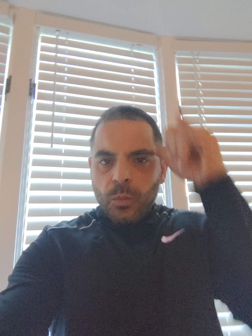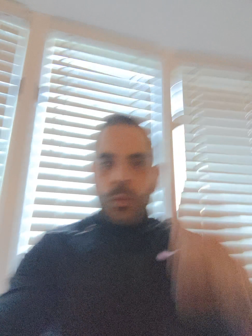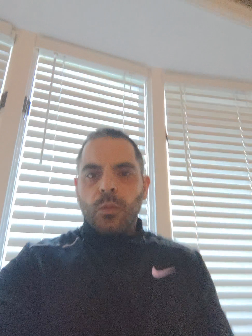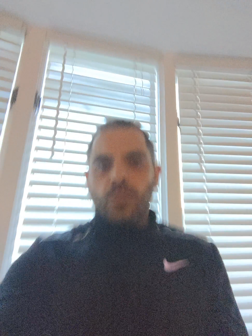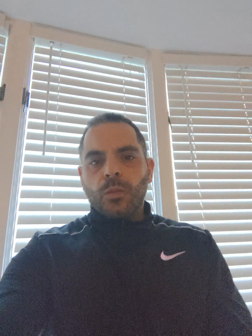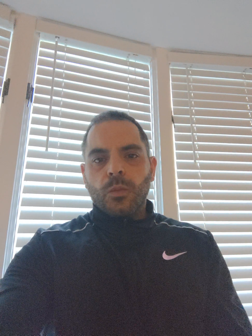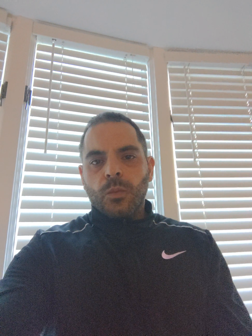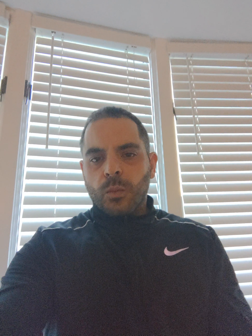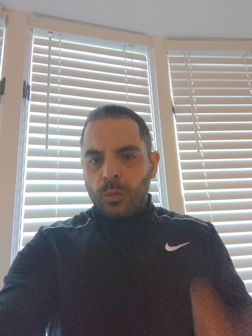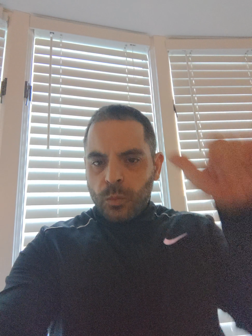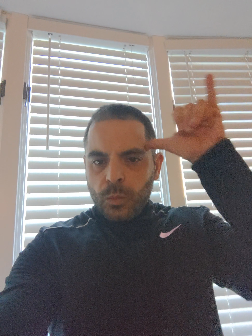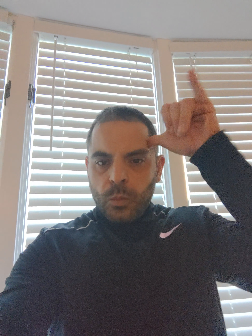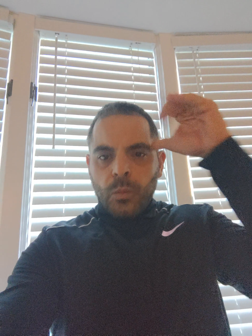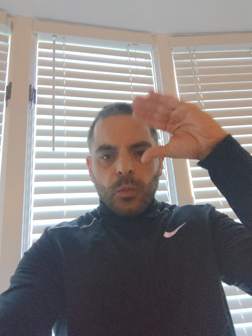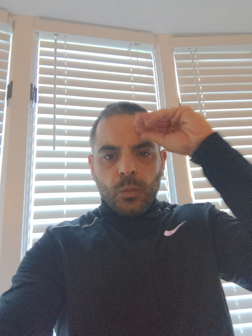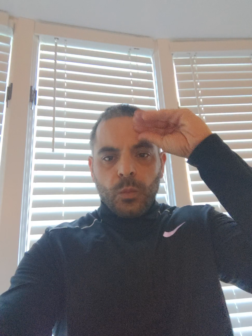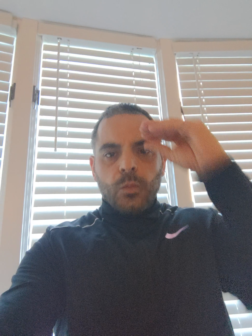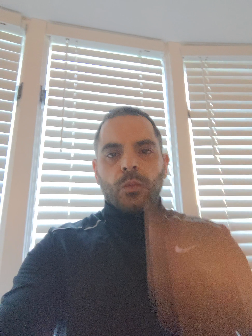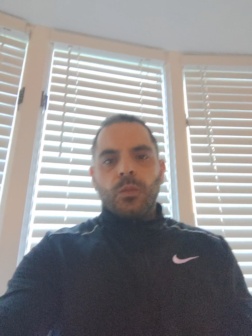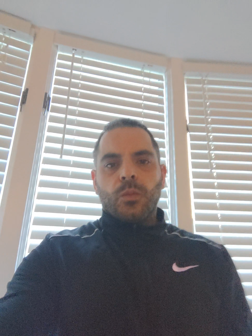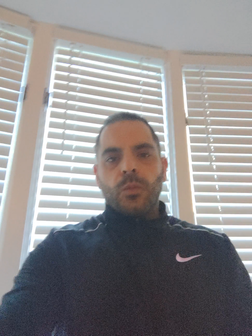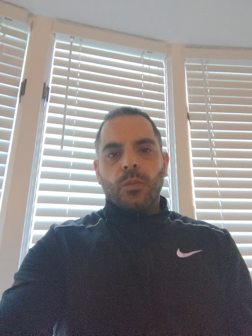cowboy